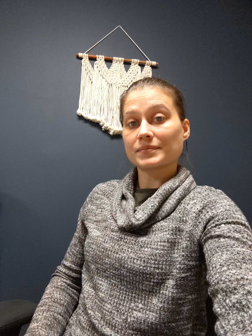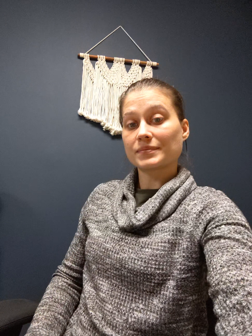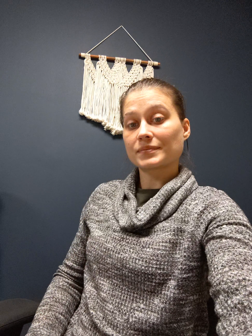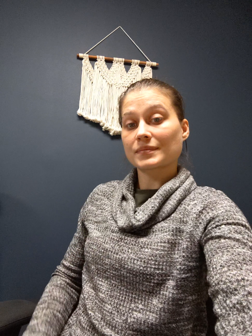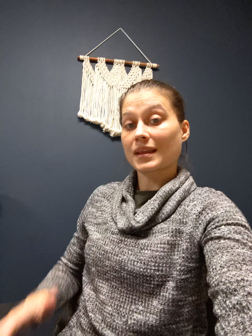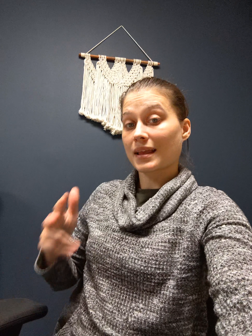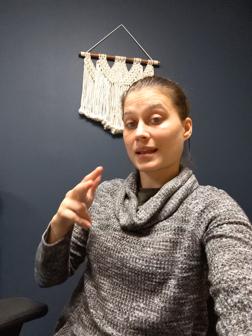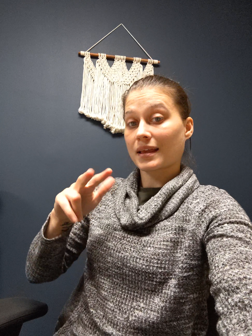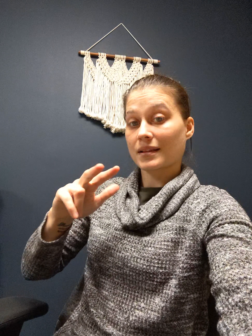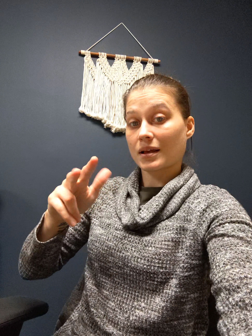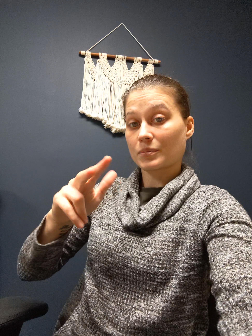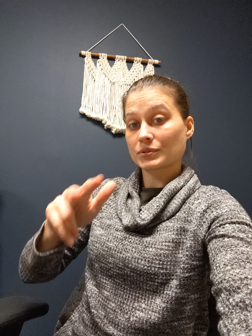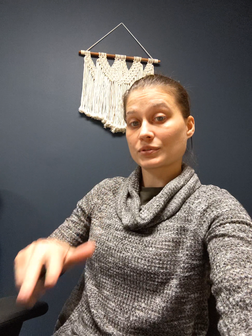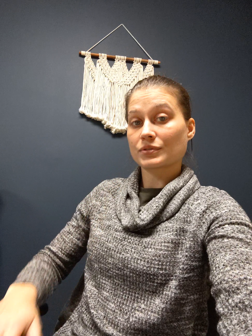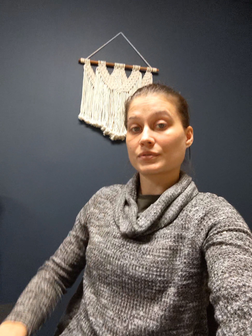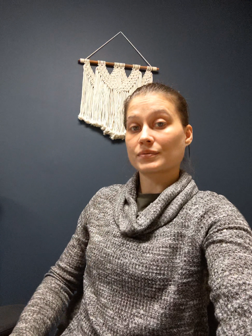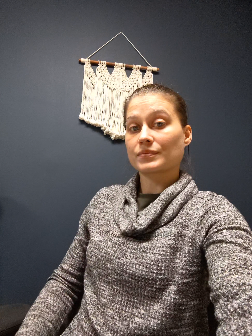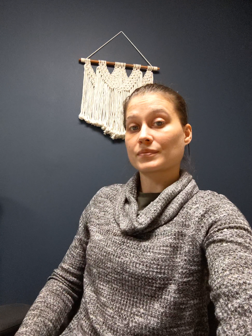helicopter